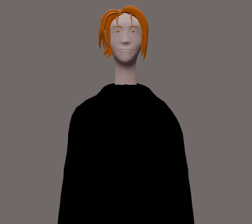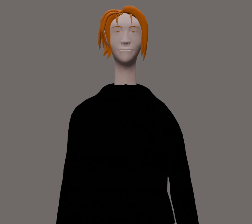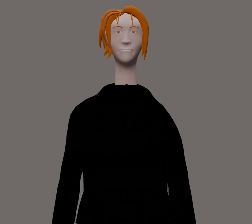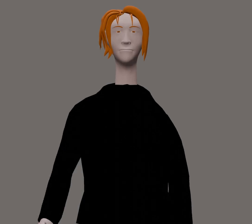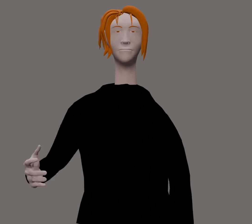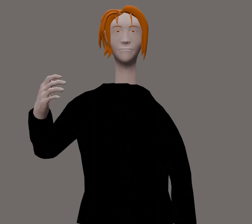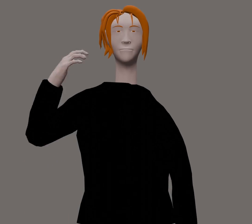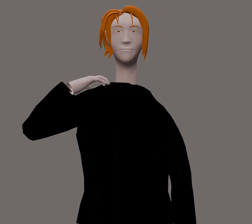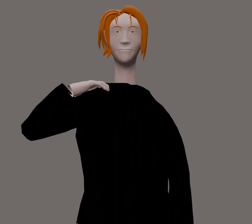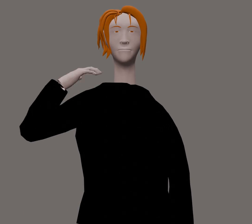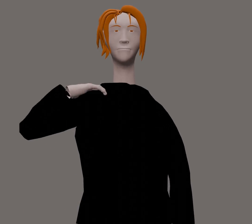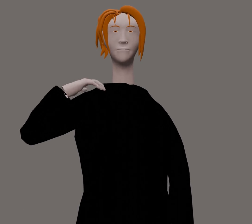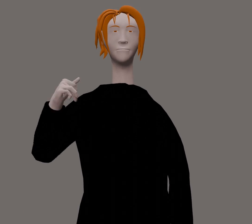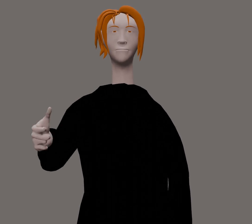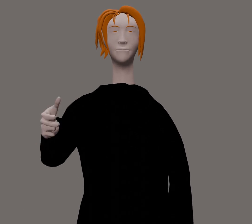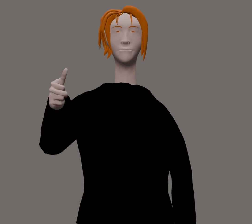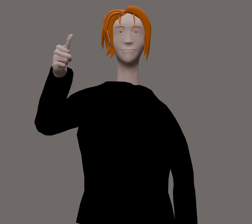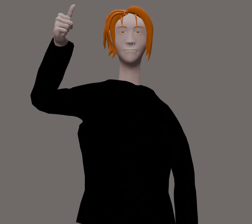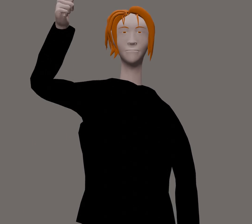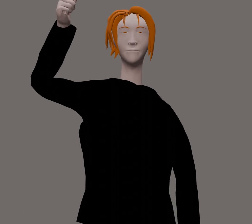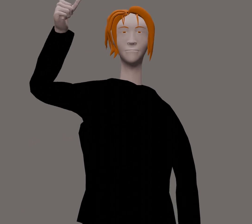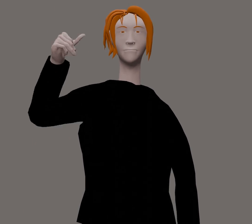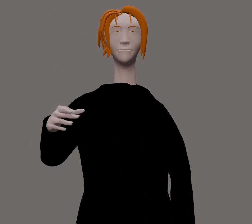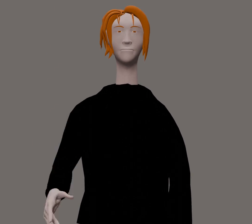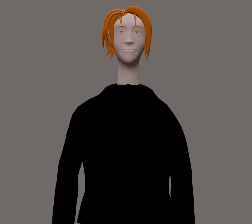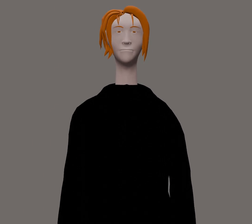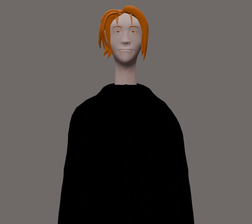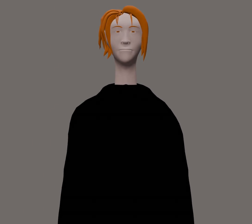Boss Combined